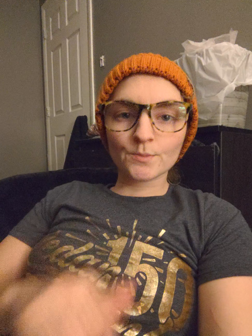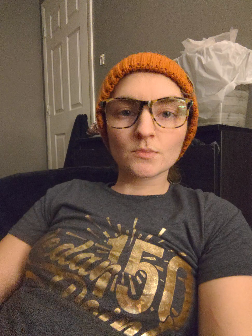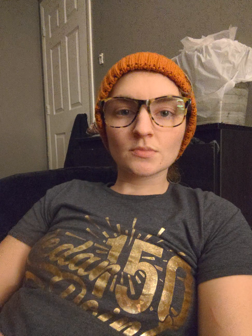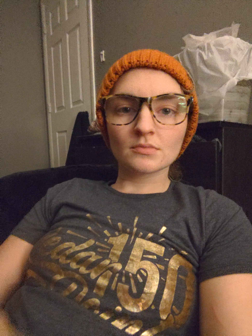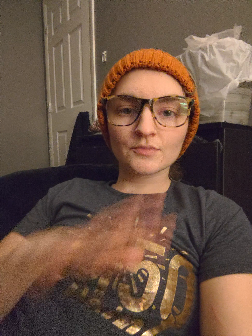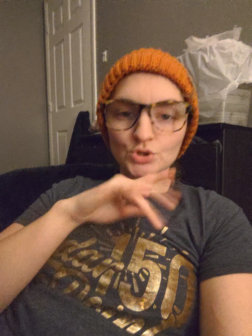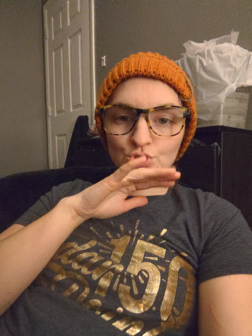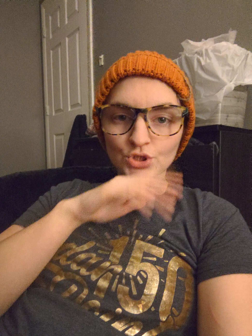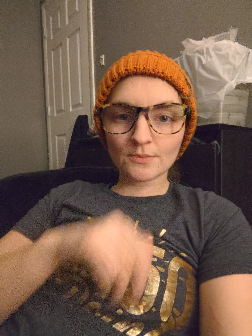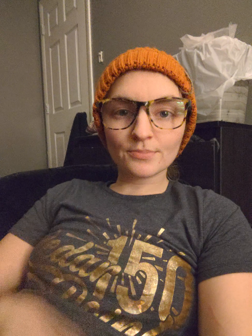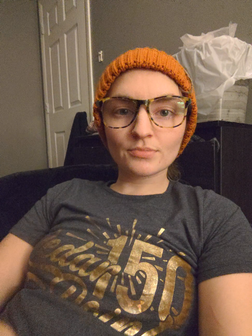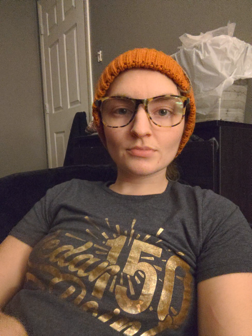dirty